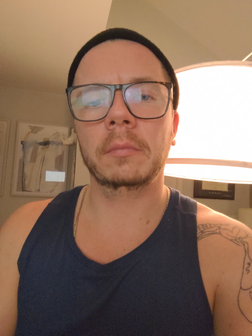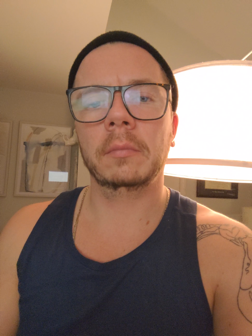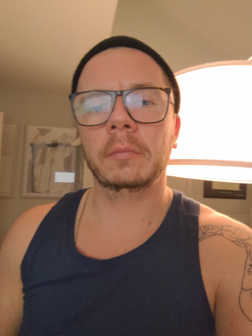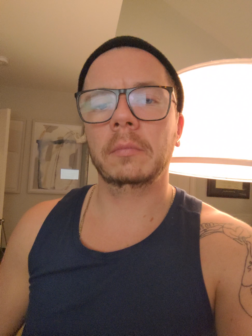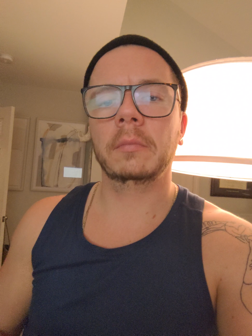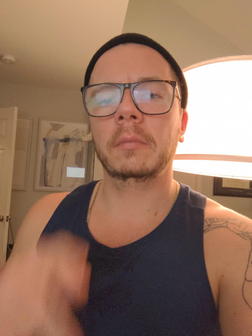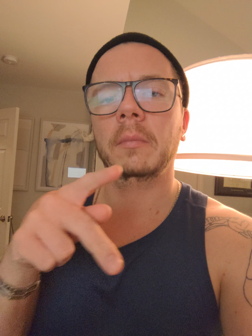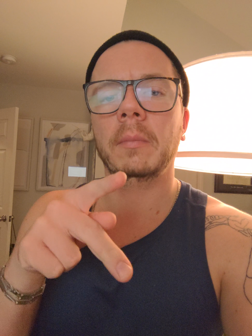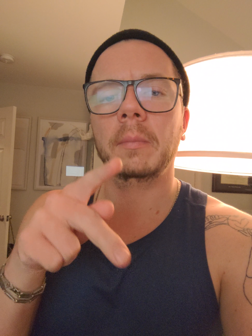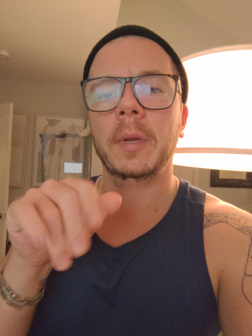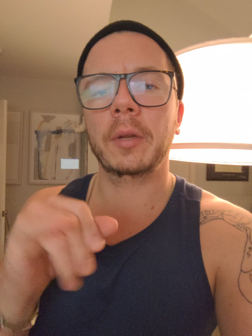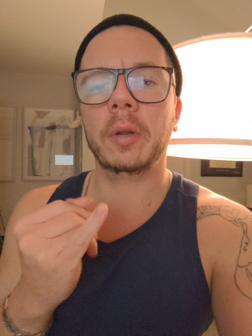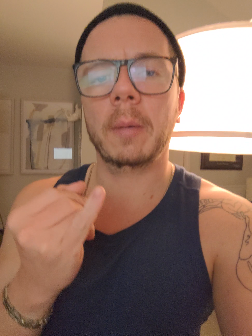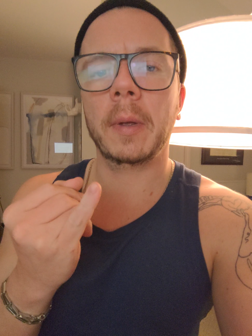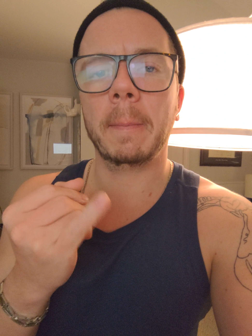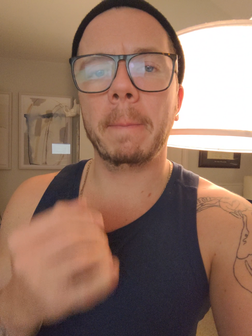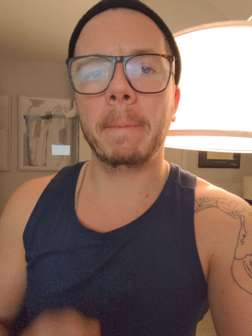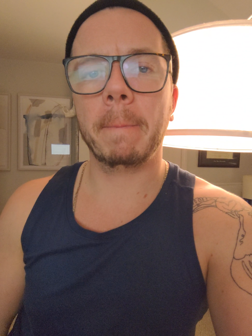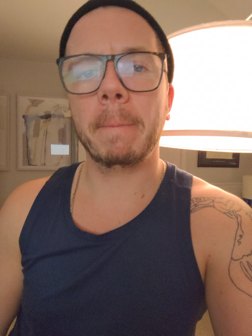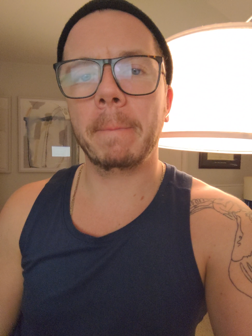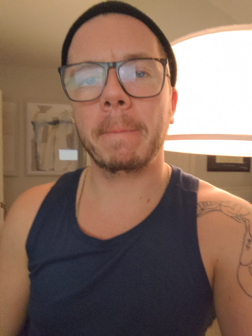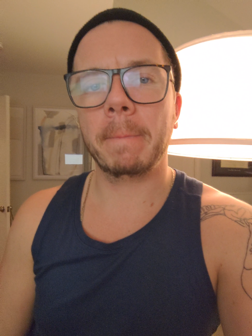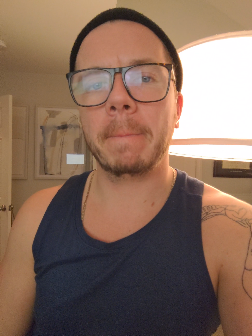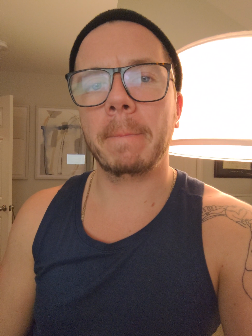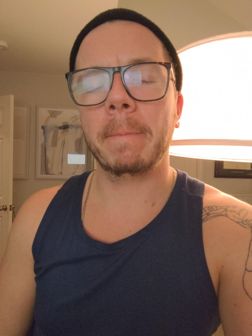pajamas